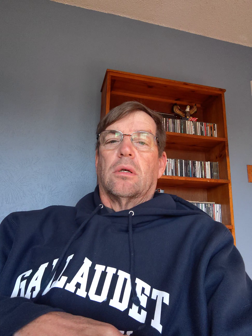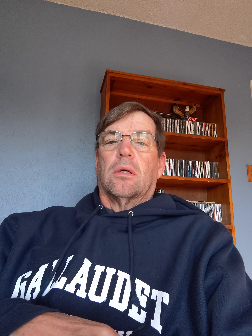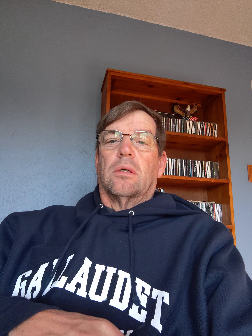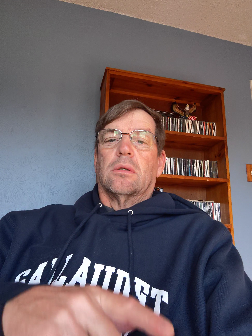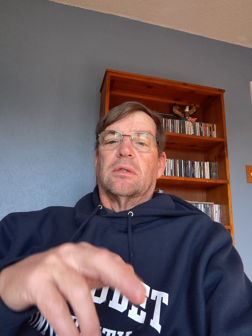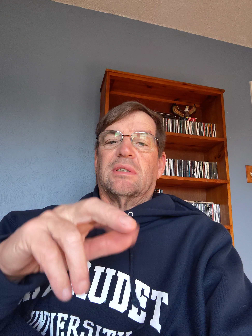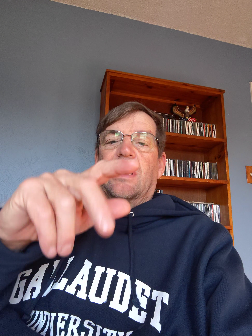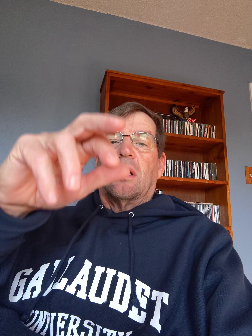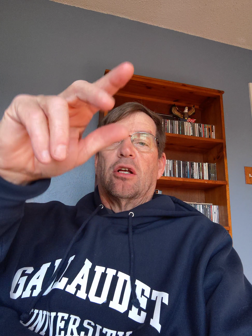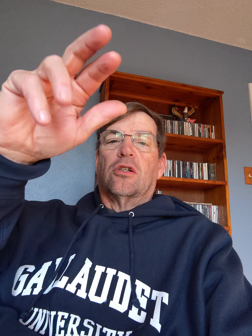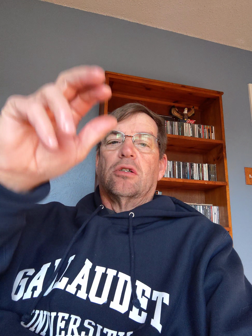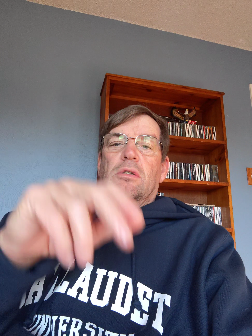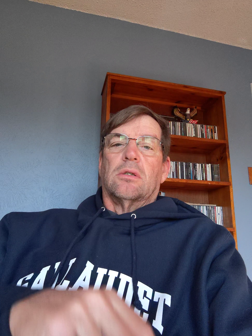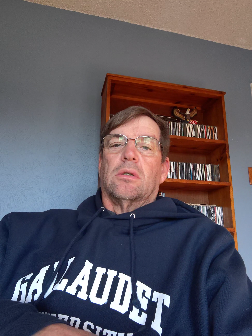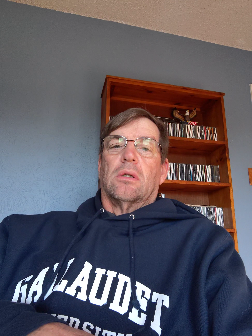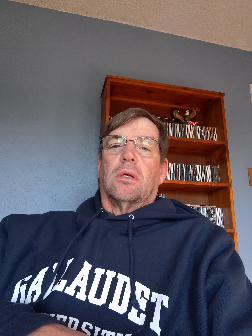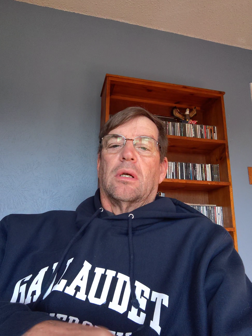stairs